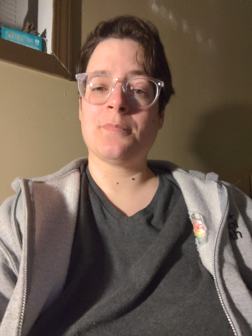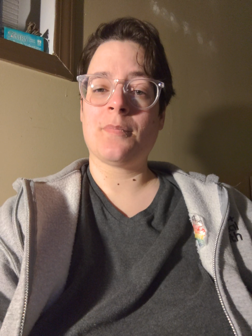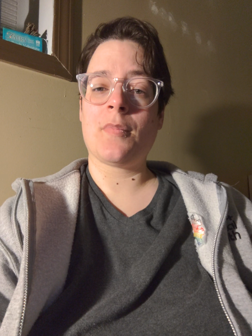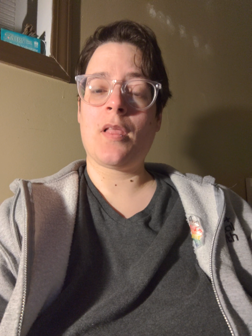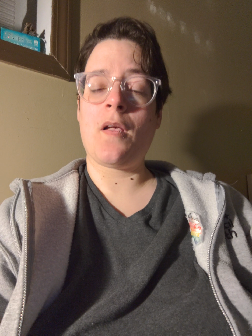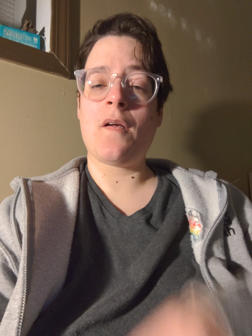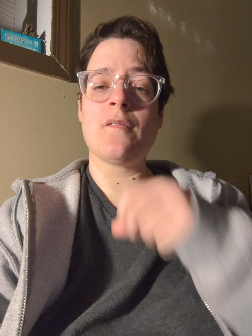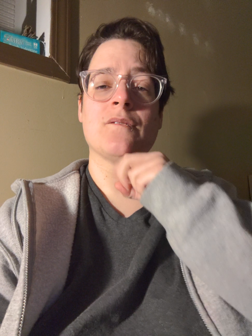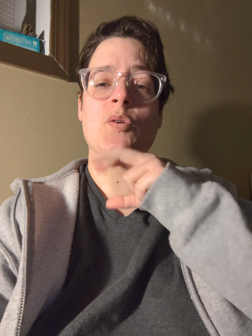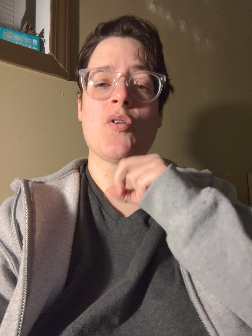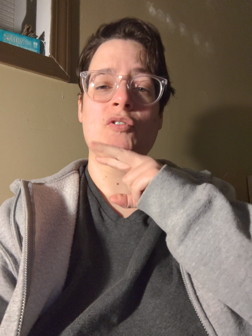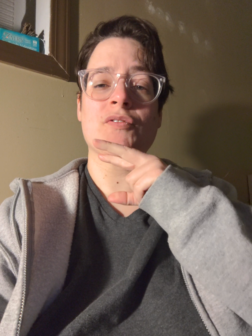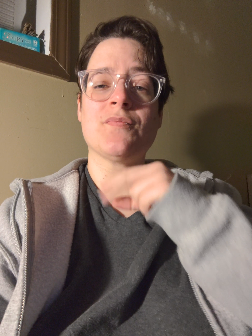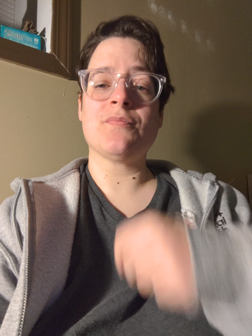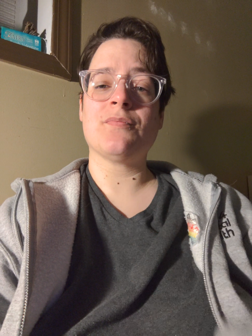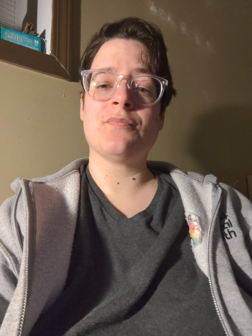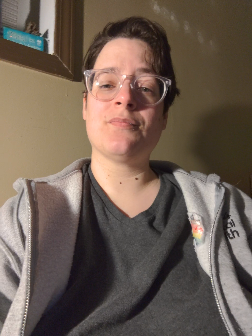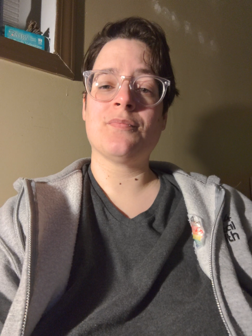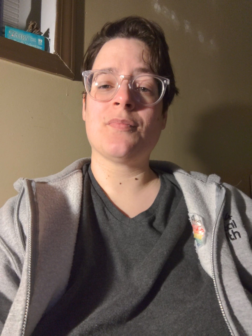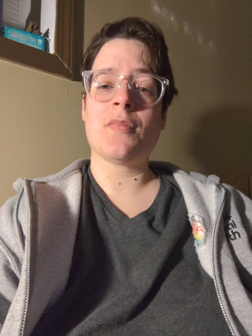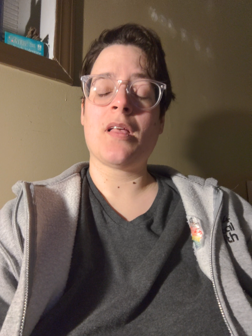frog